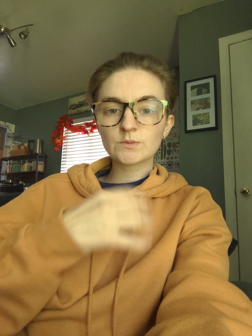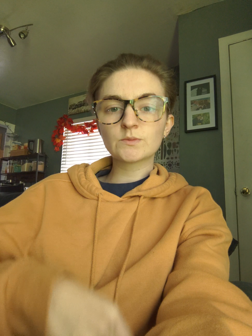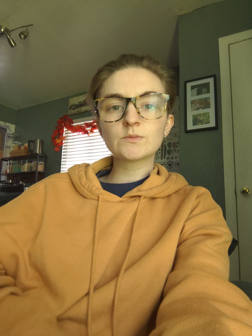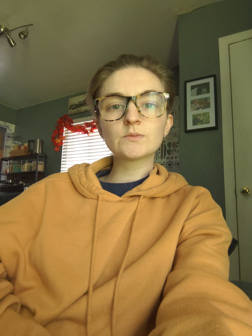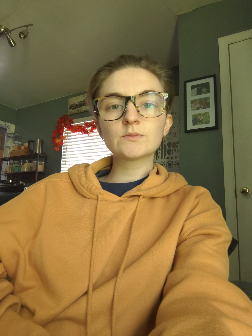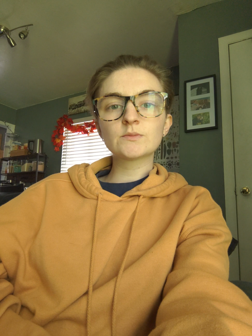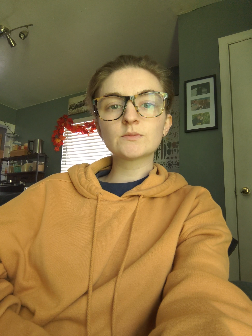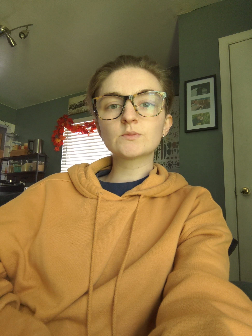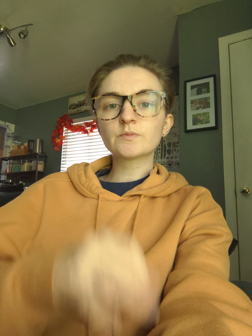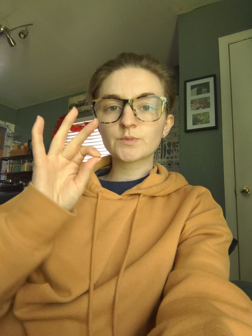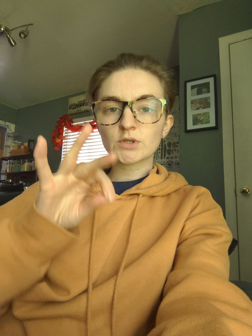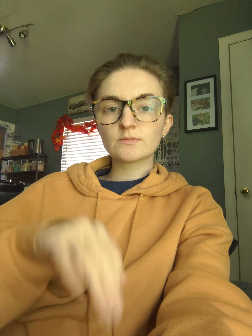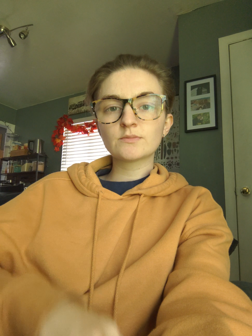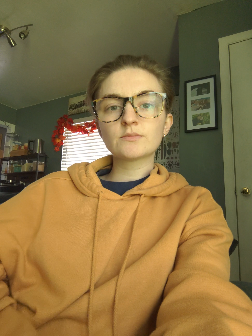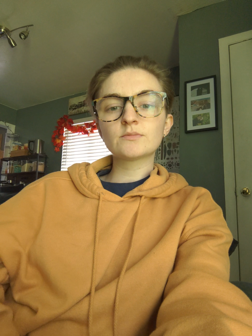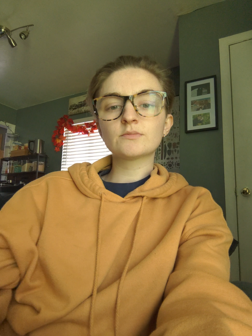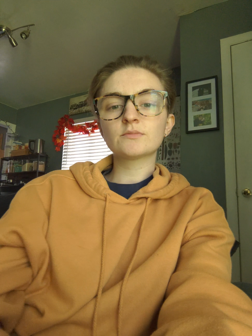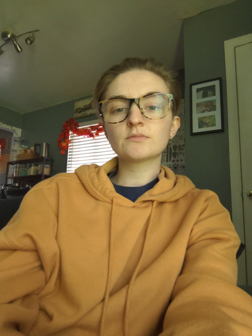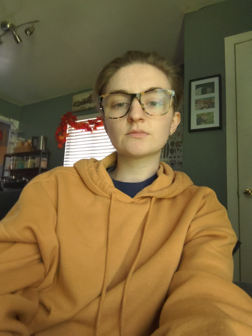fit